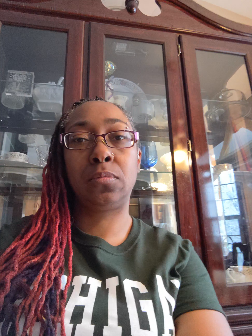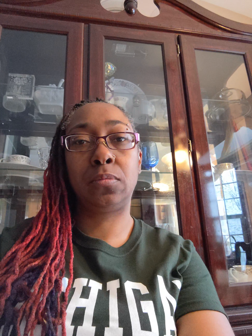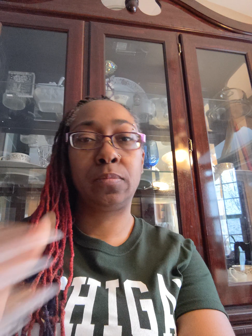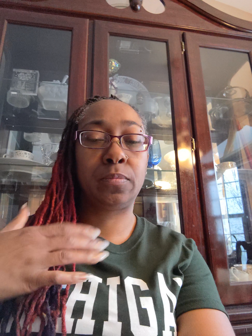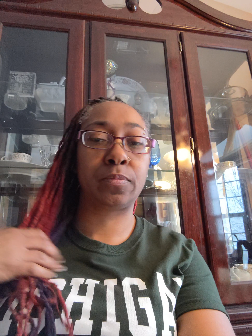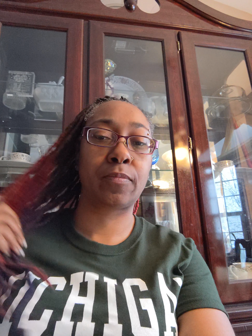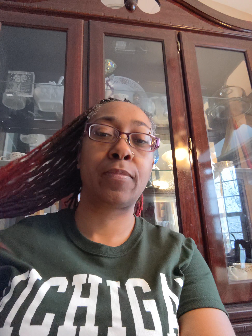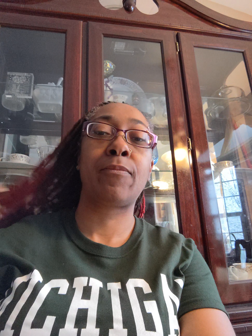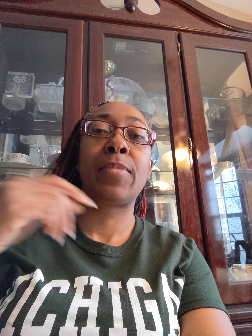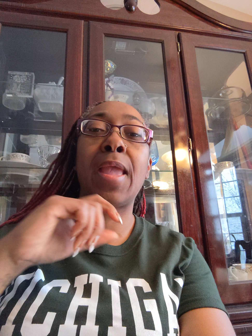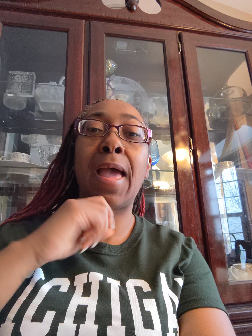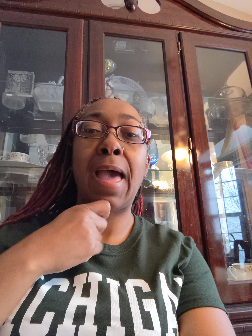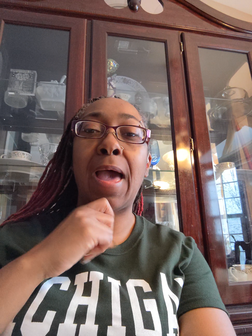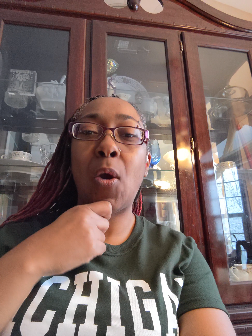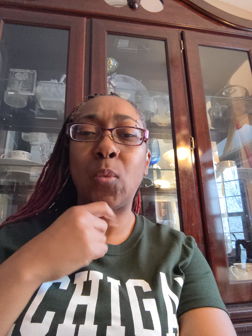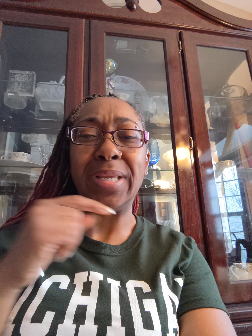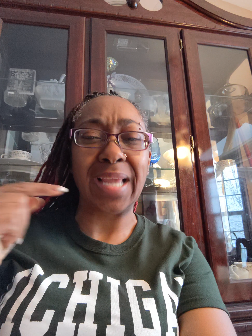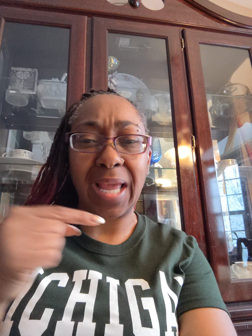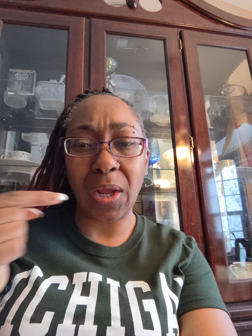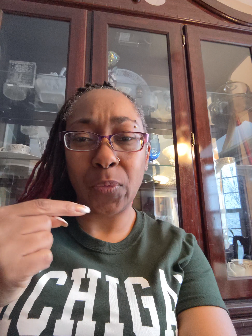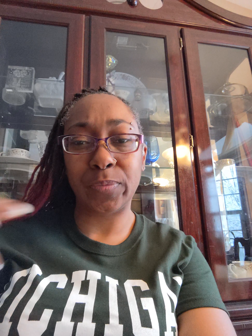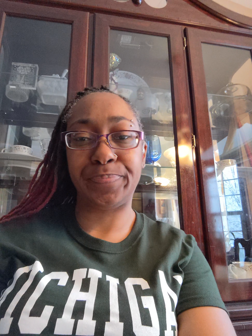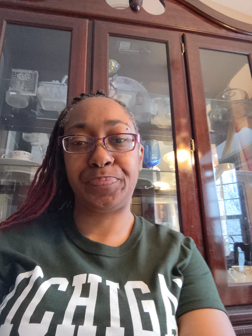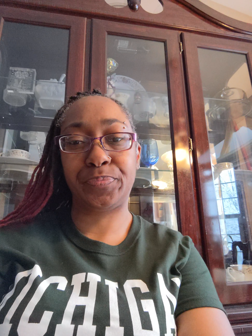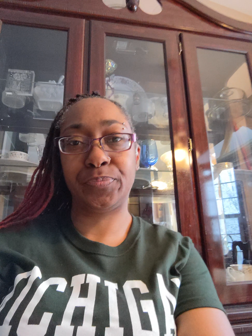owie